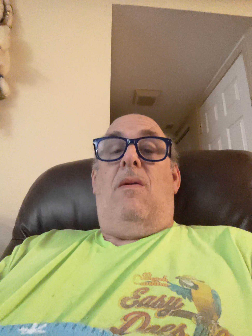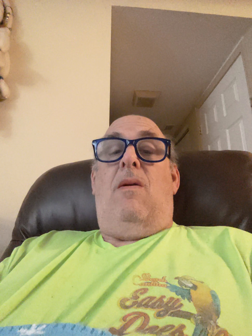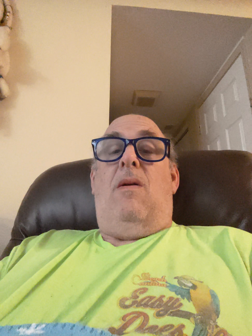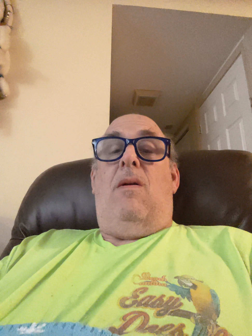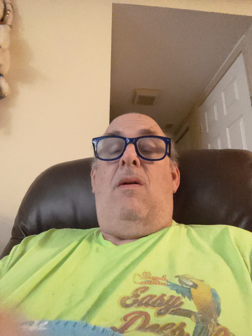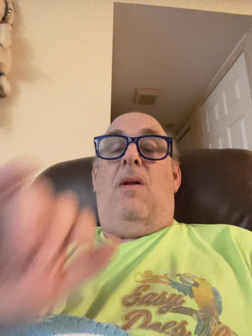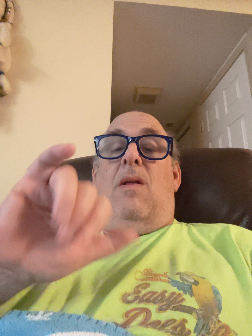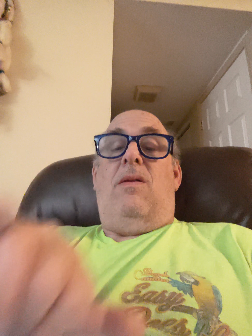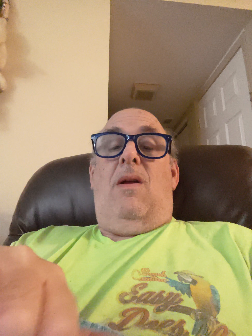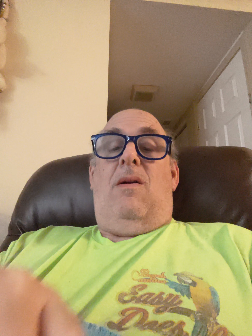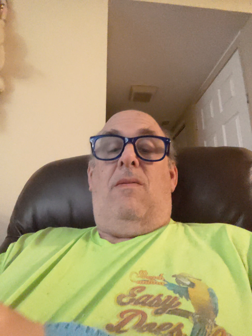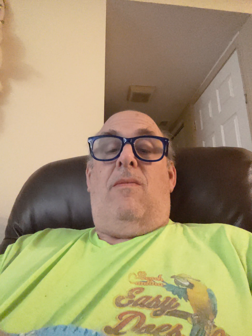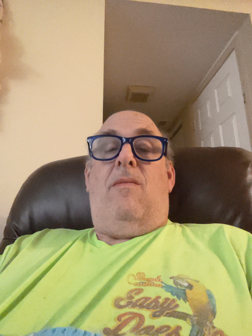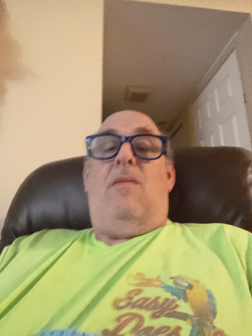that